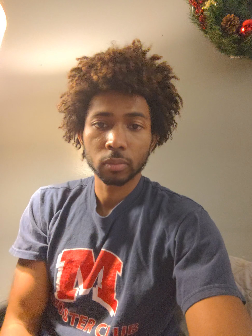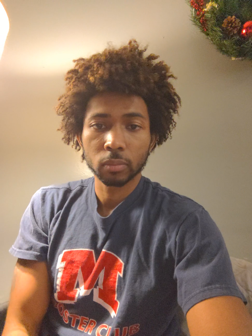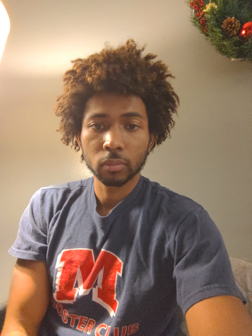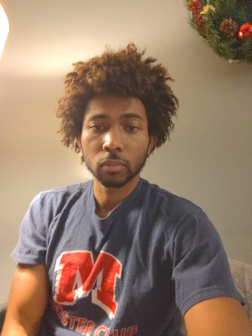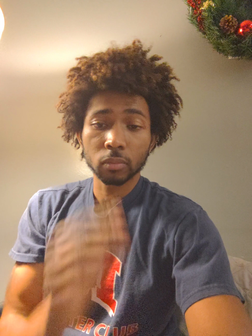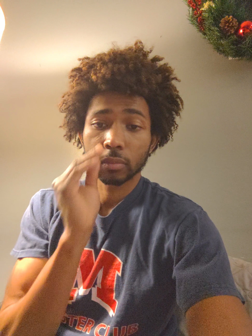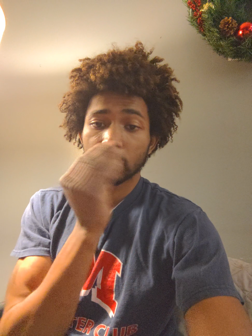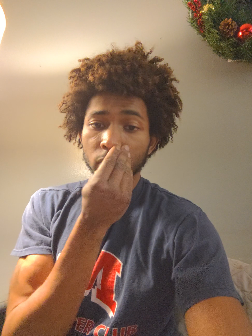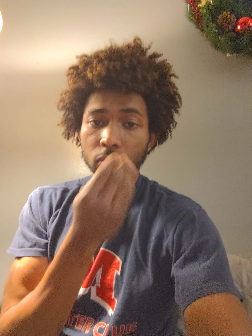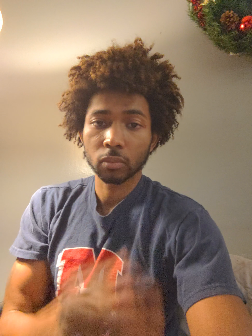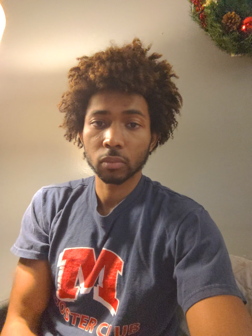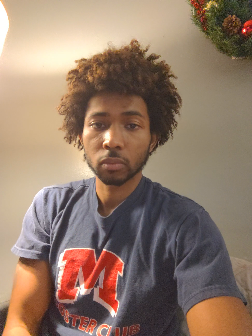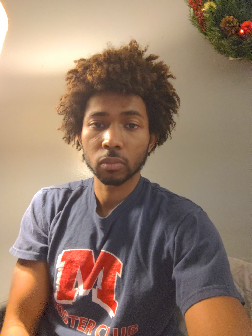flower